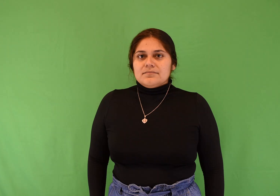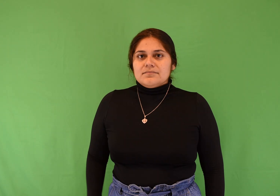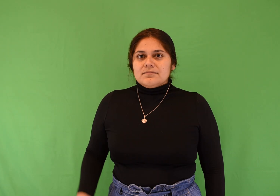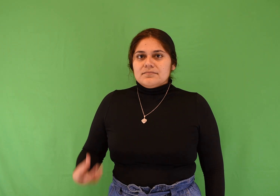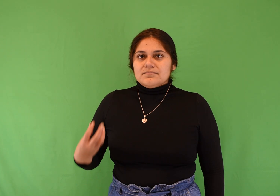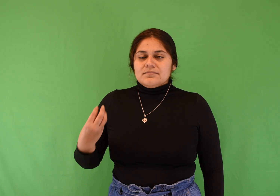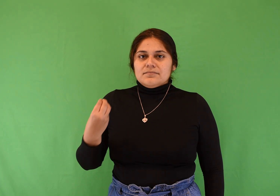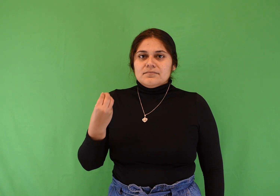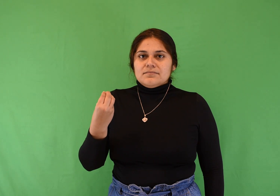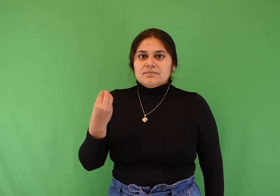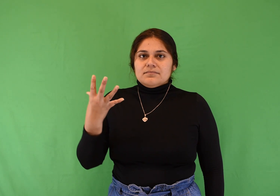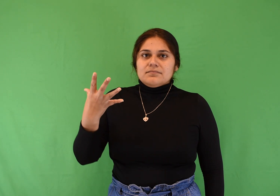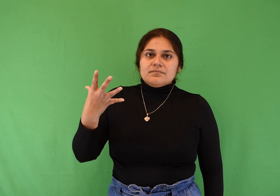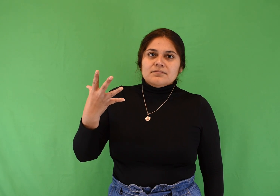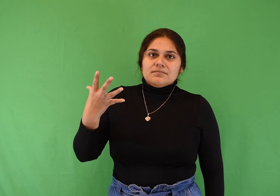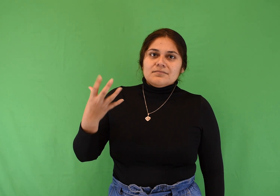cuánto